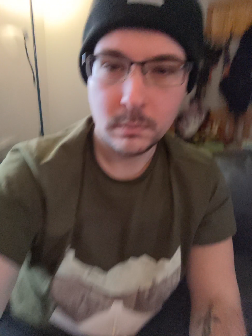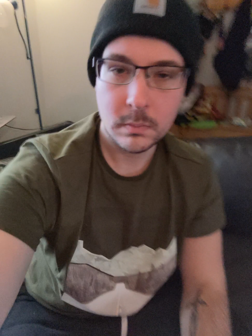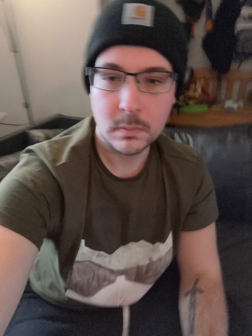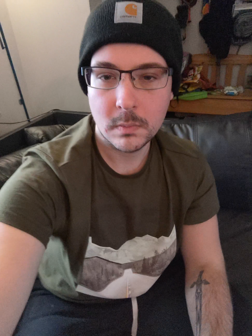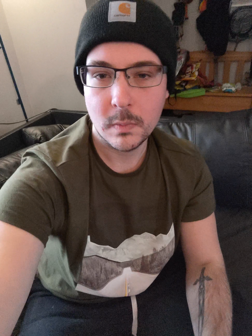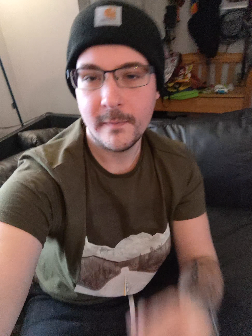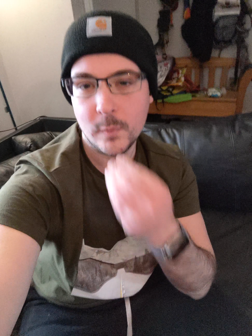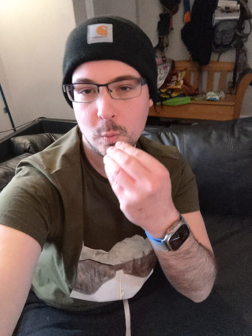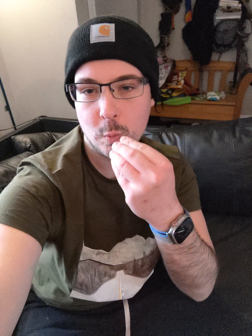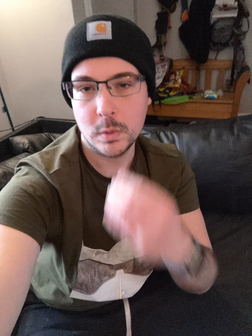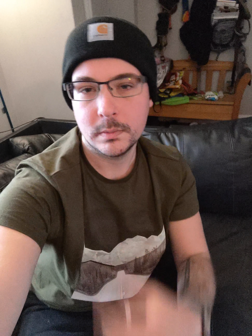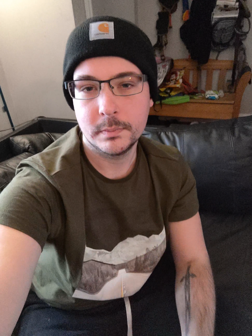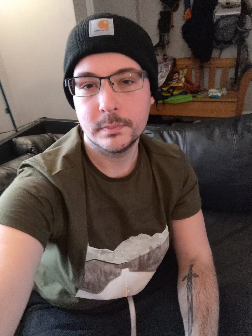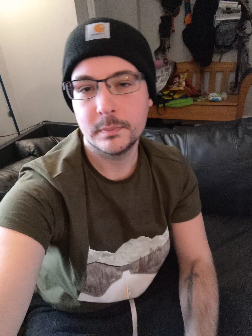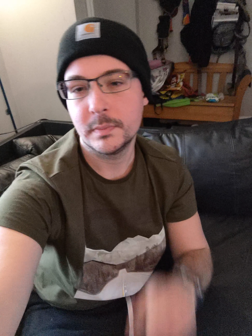food